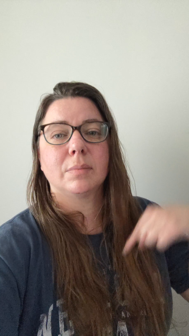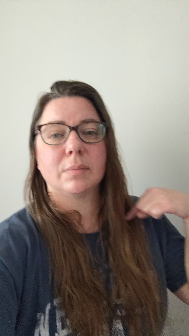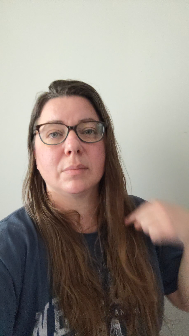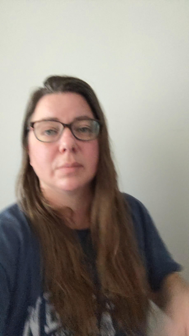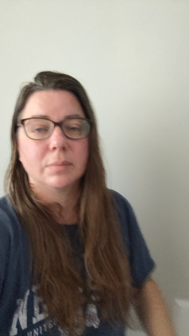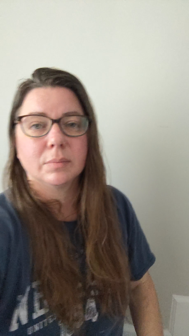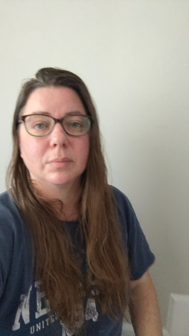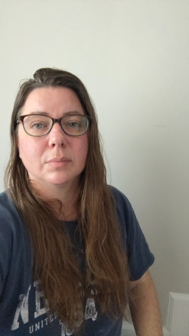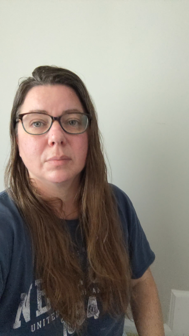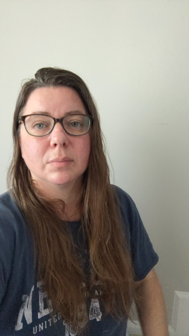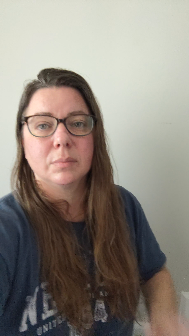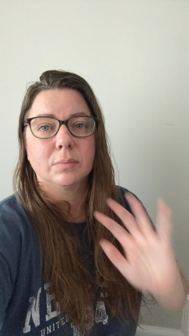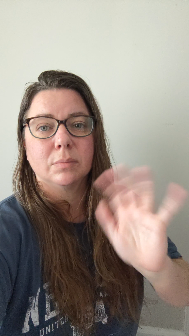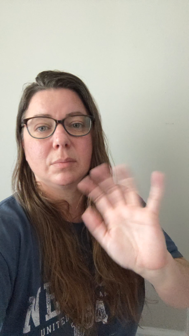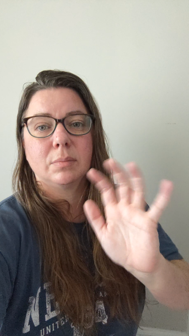cheese